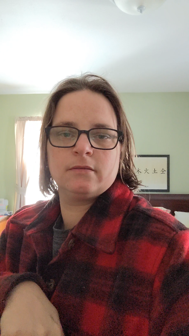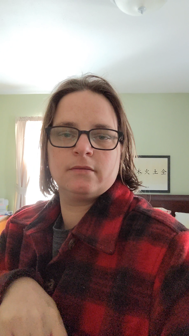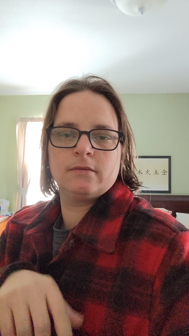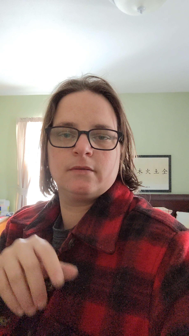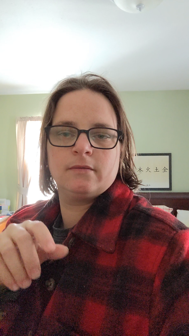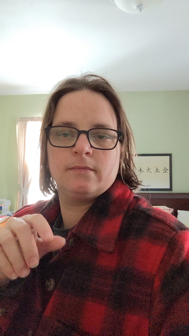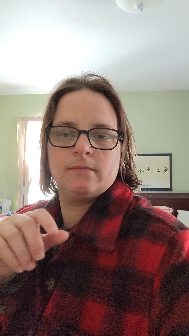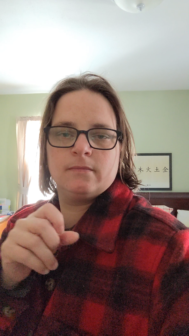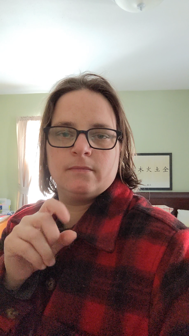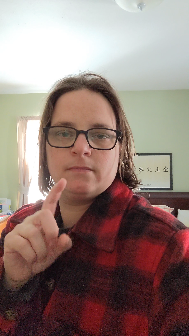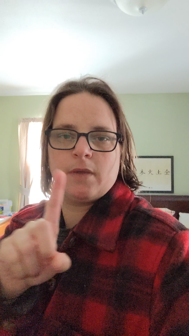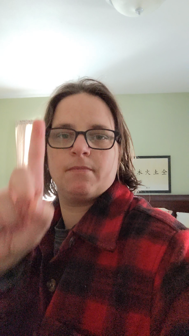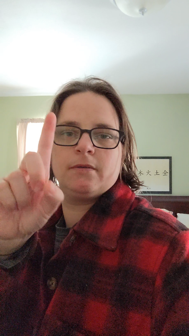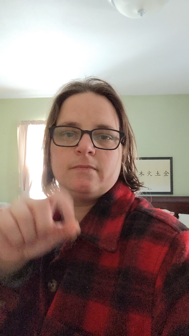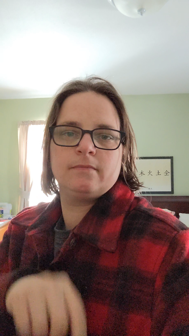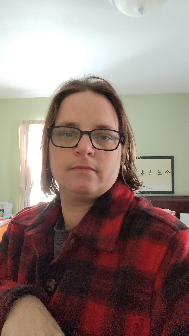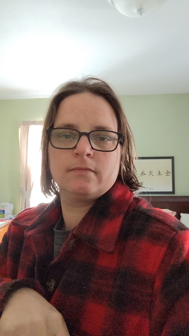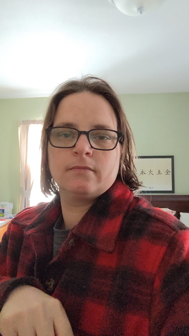bump